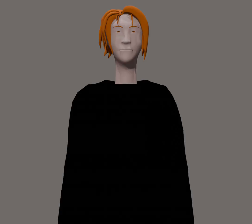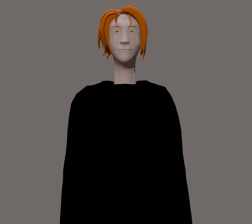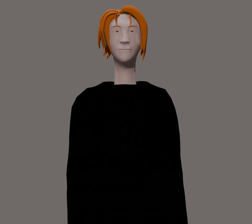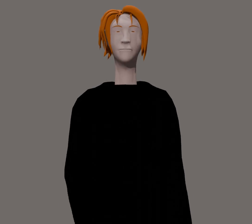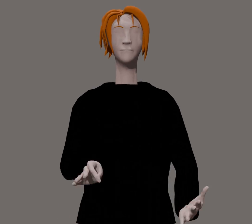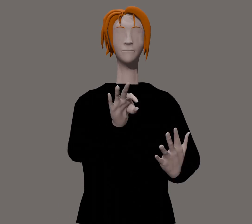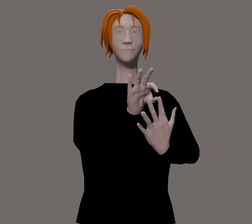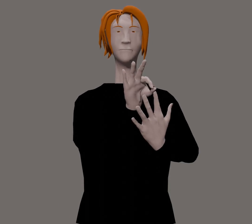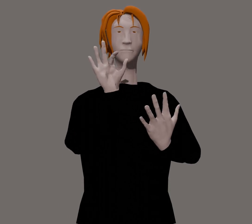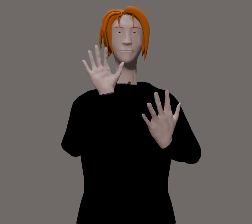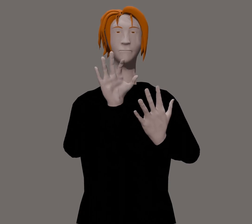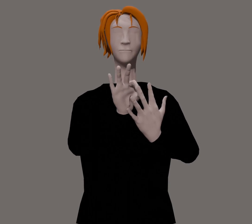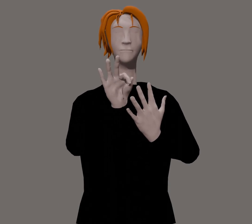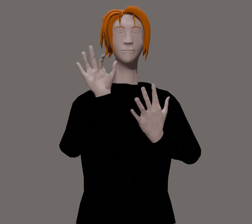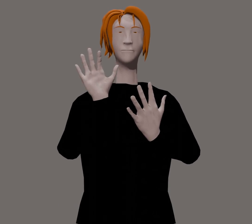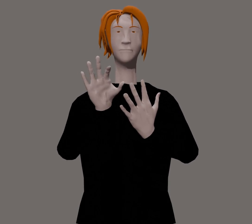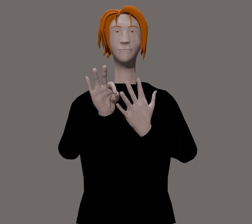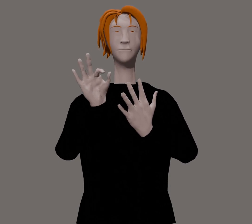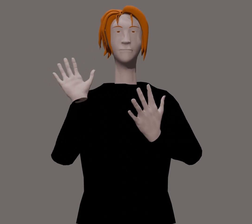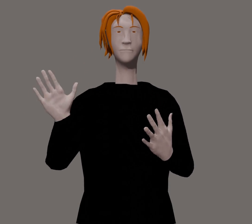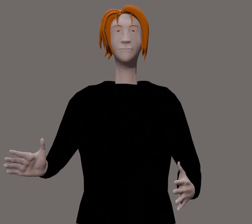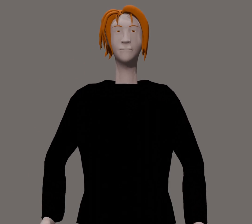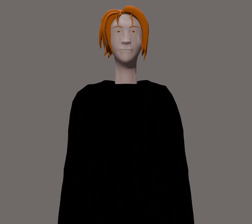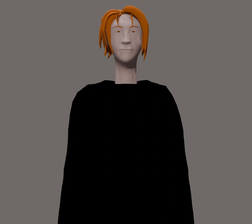Choices